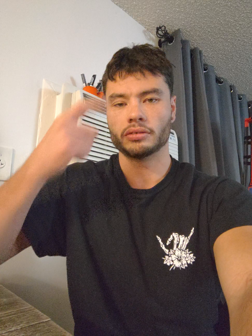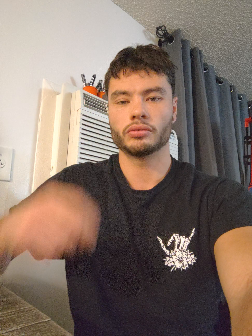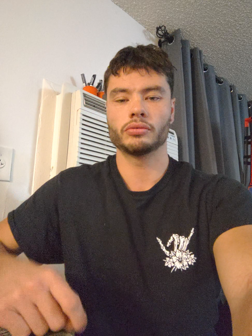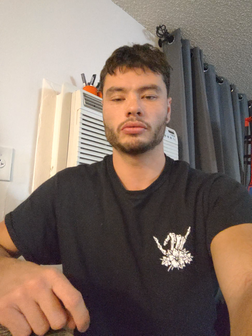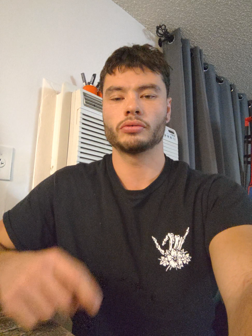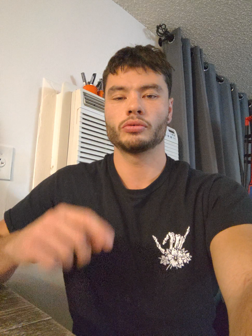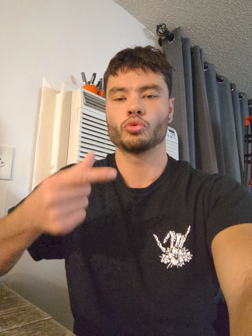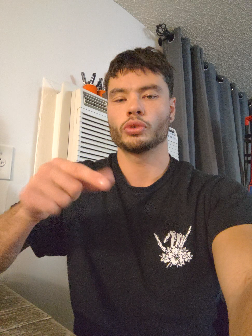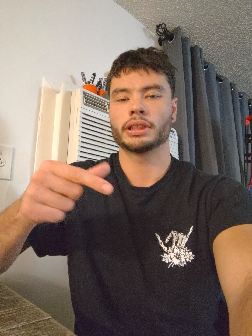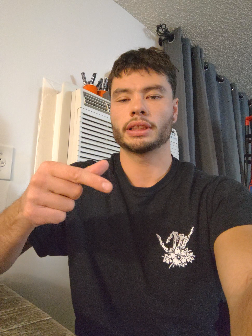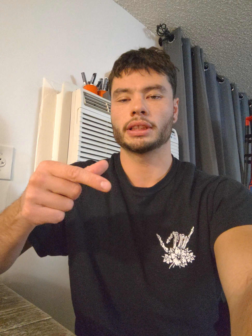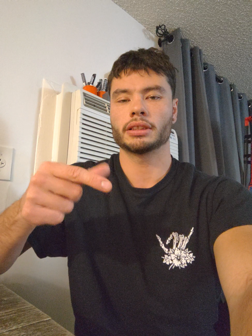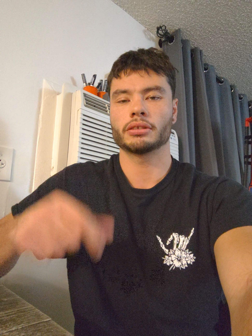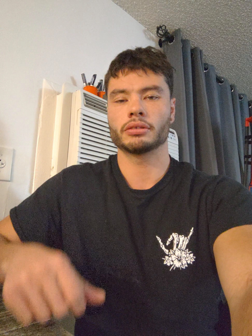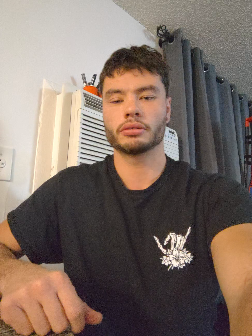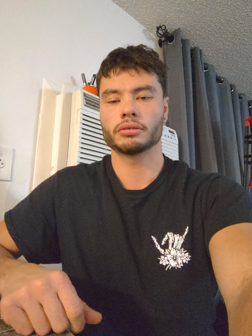green